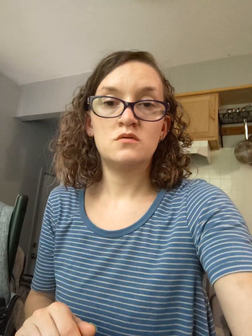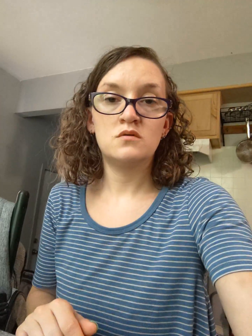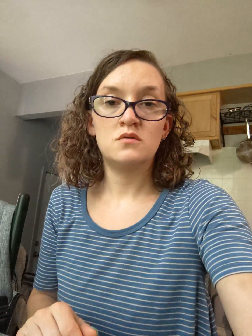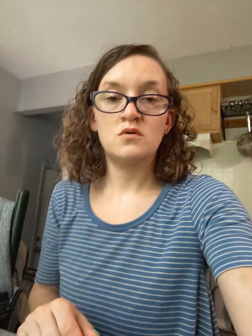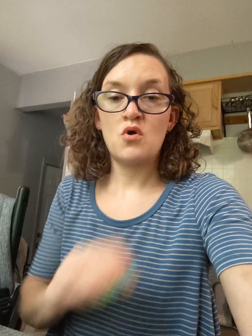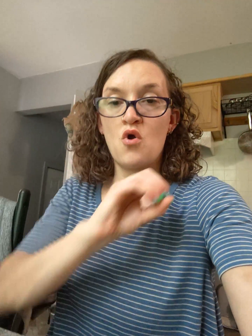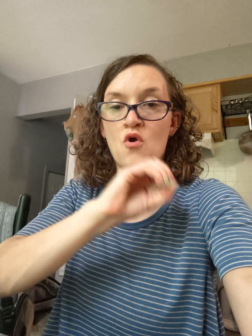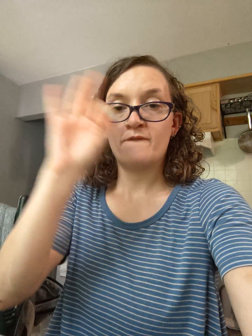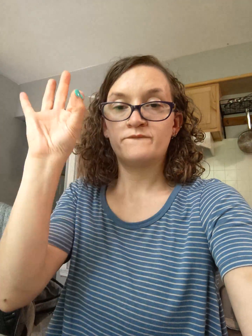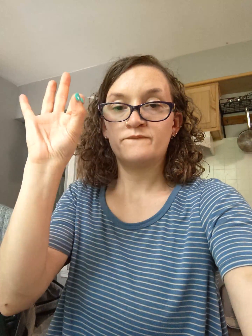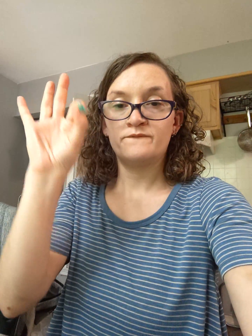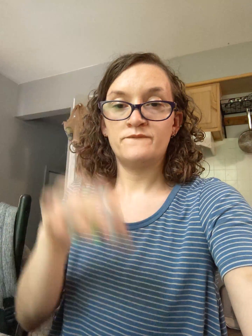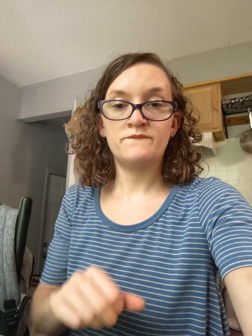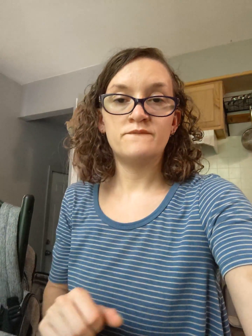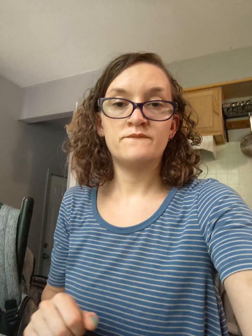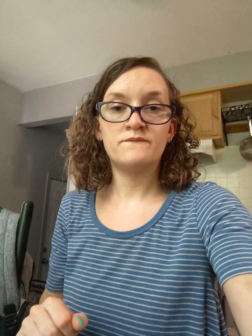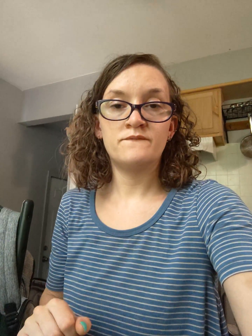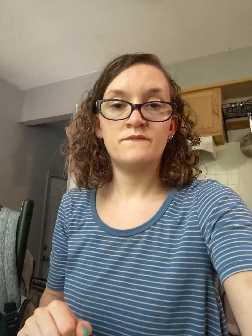off